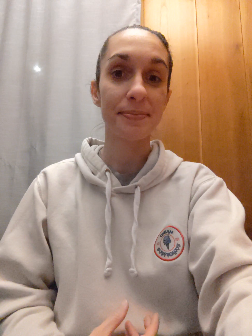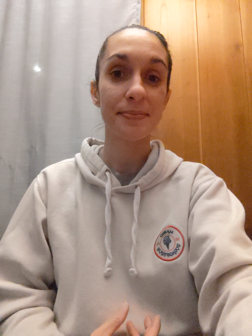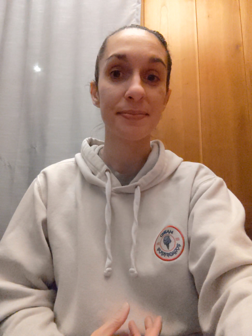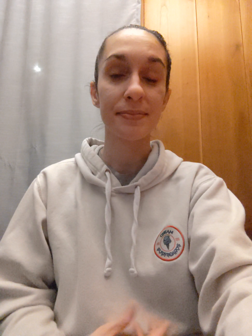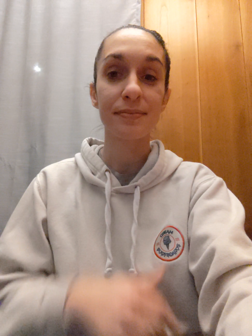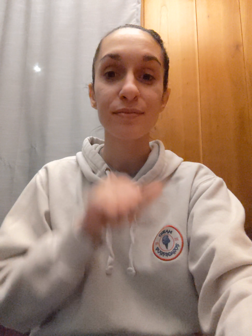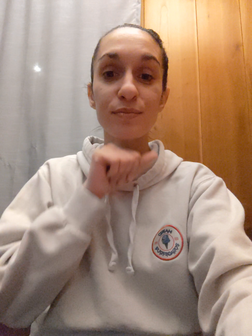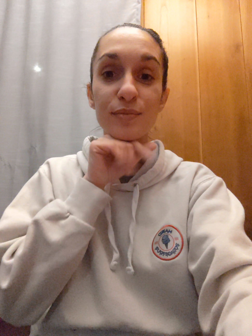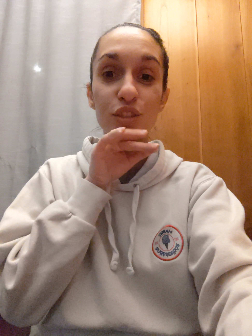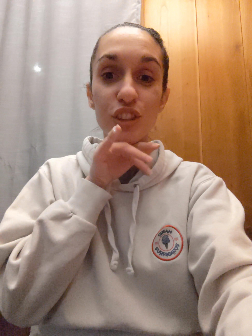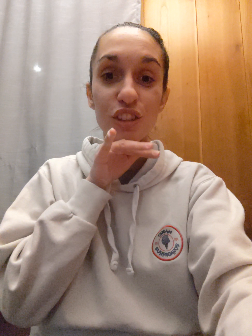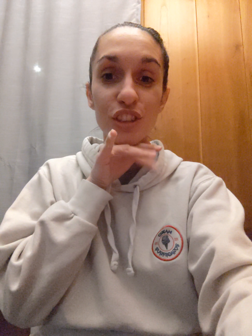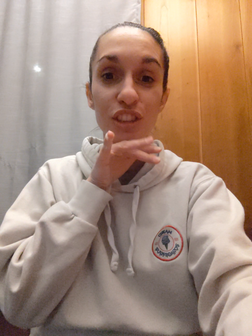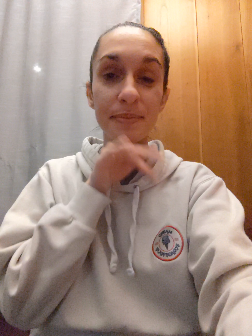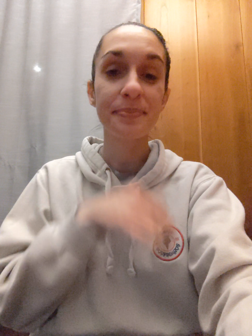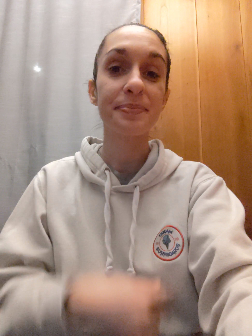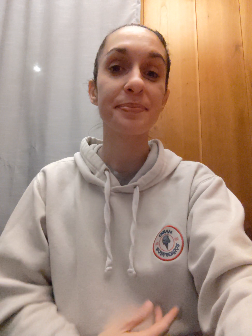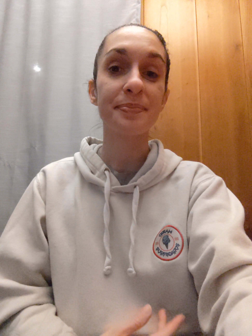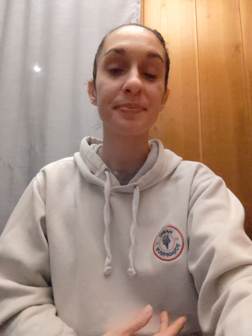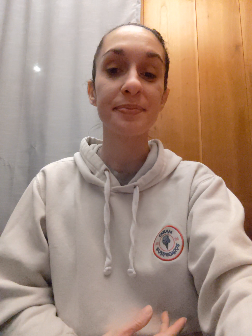dirty